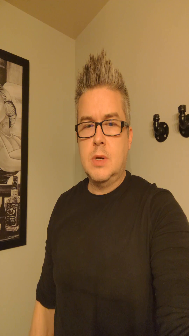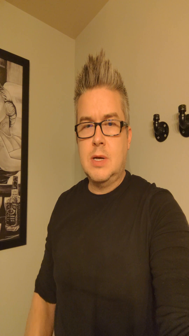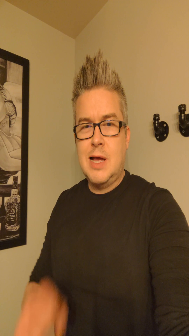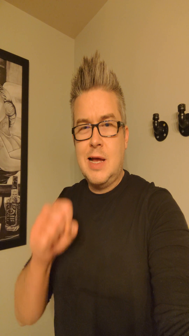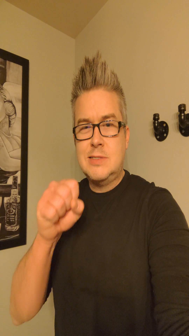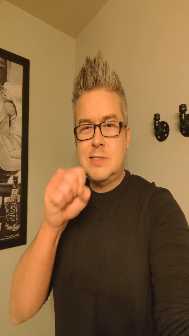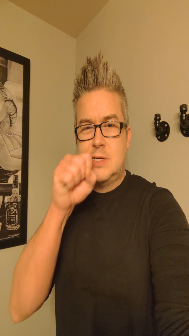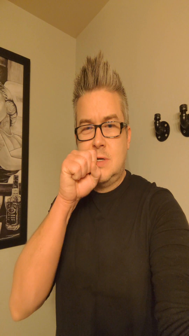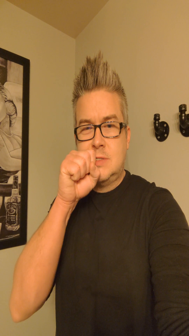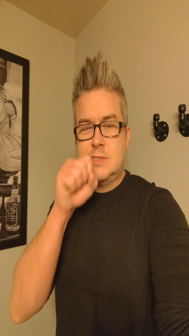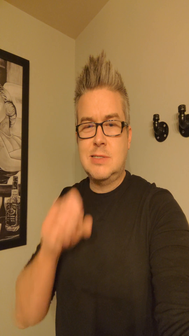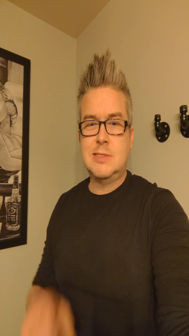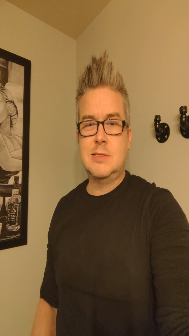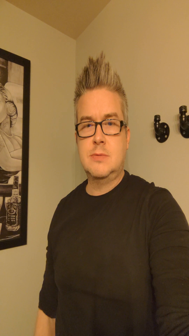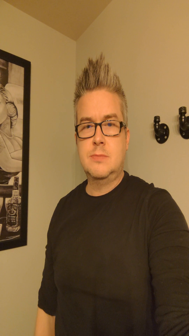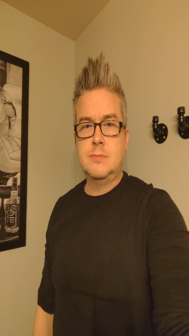carrot